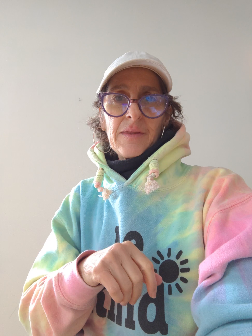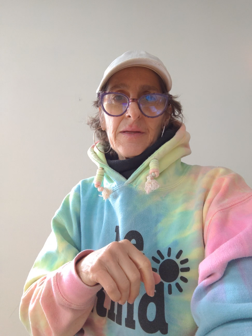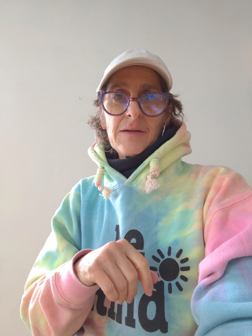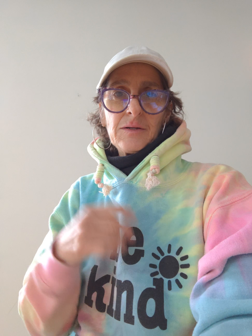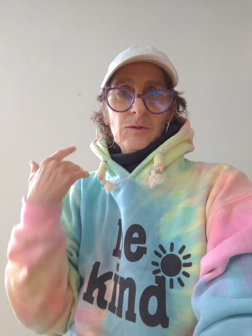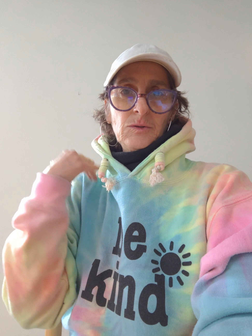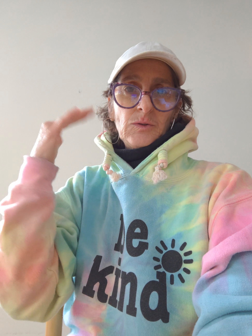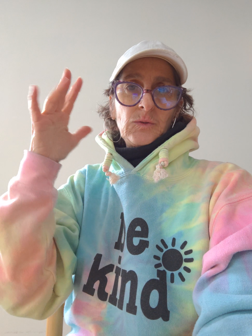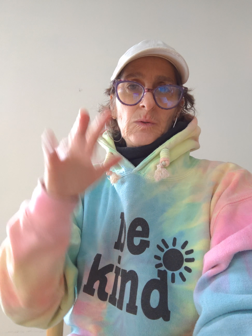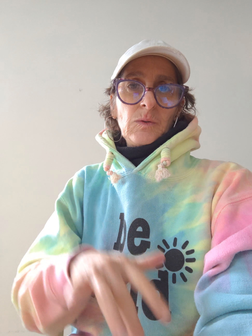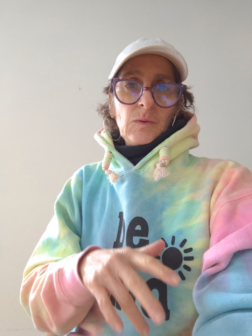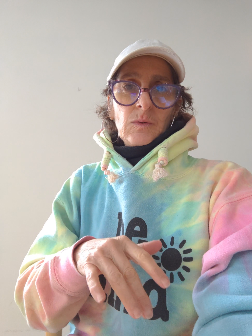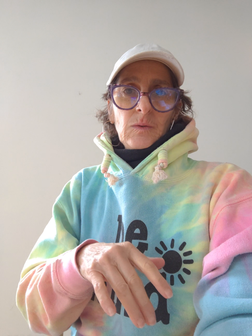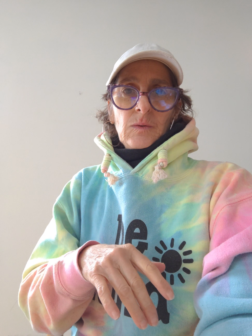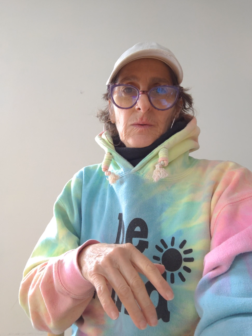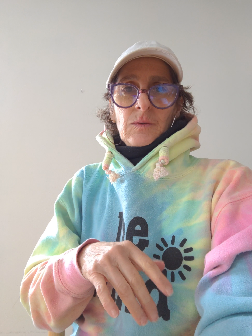snow